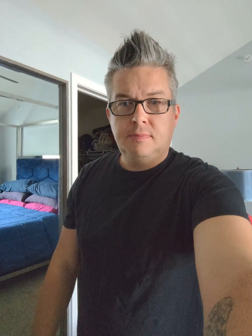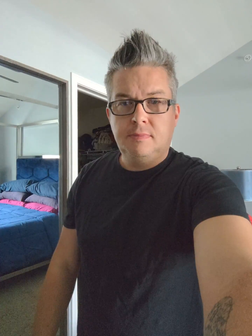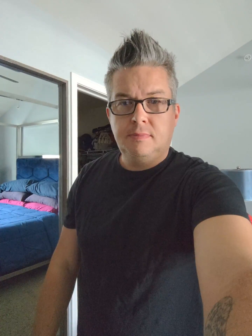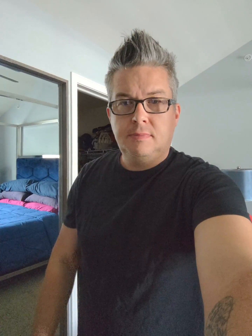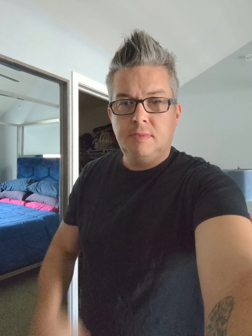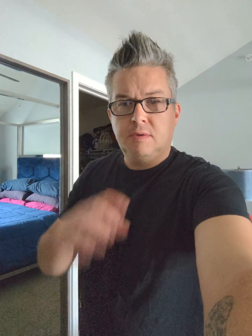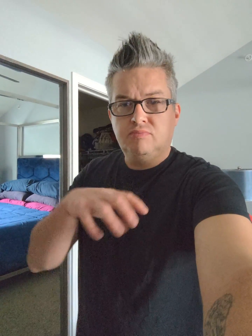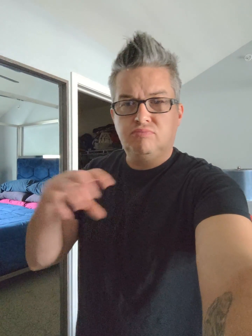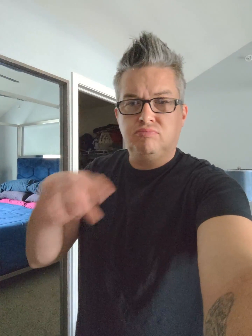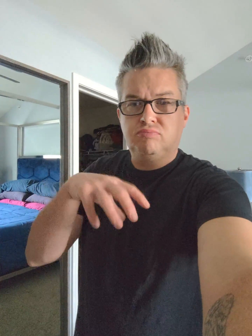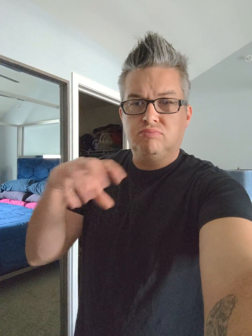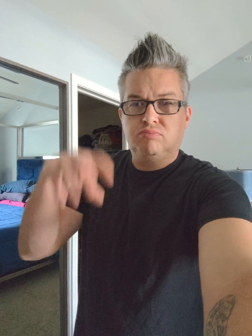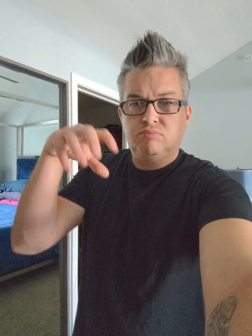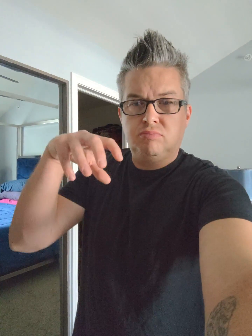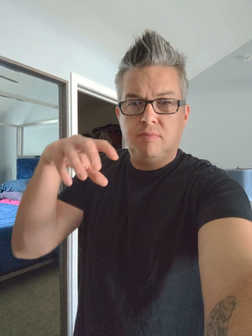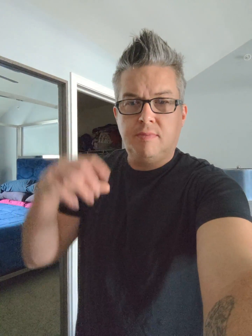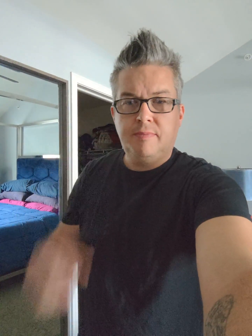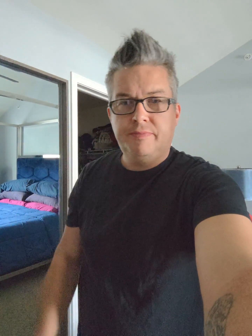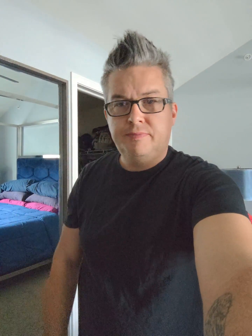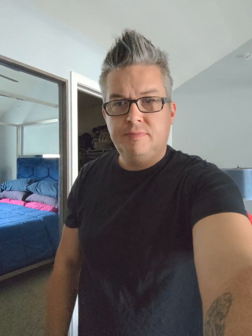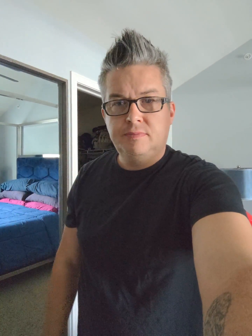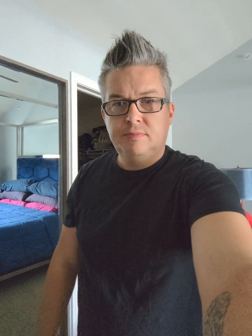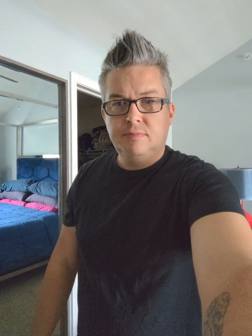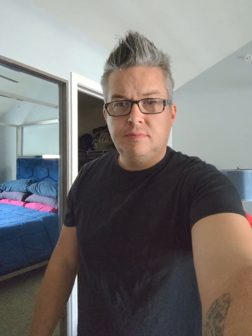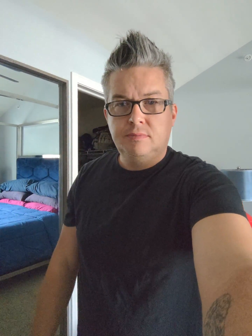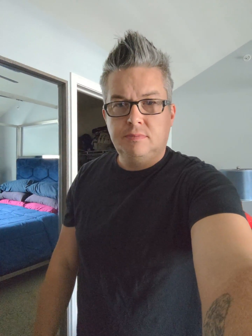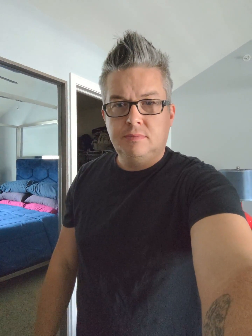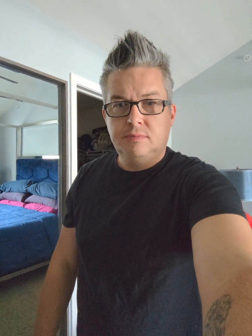block